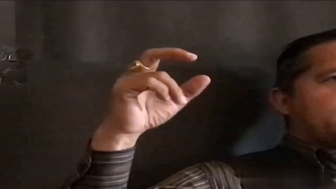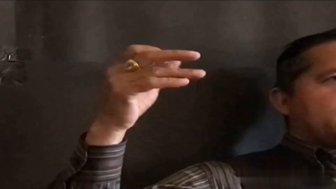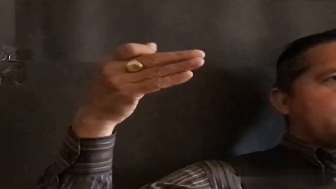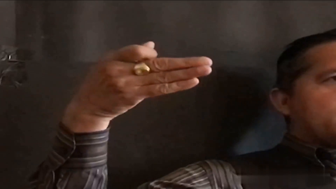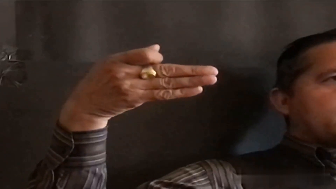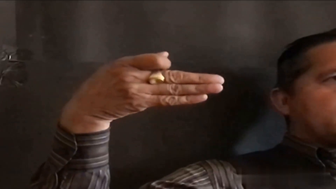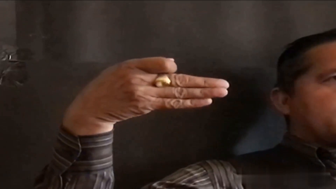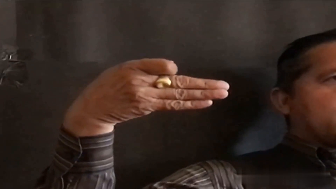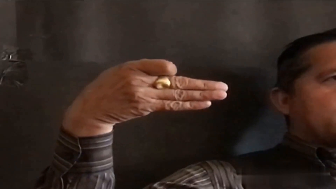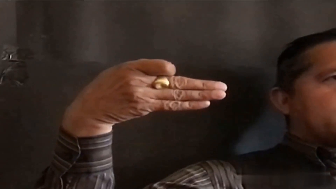ध